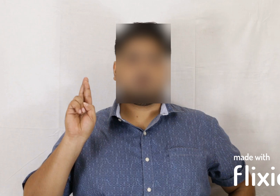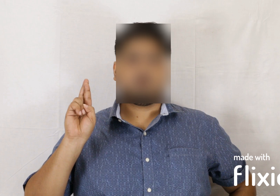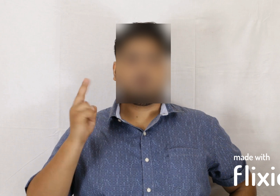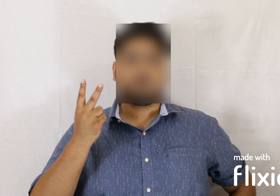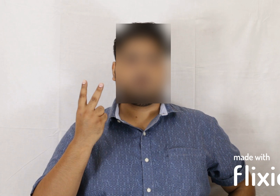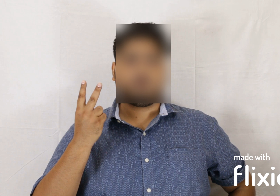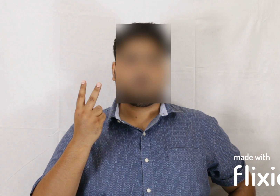ڑ